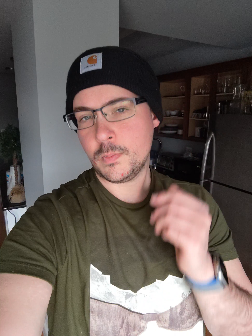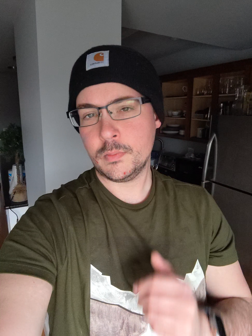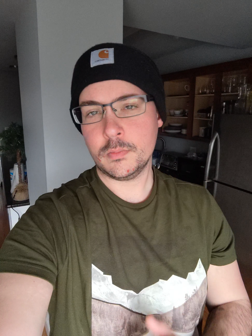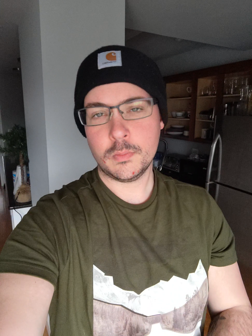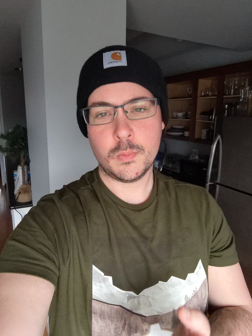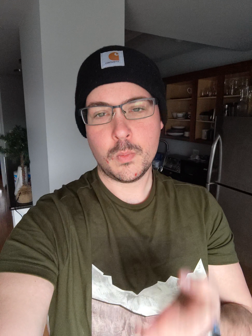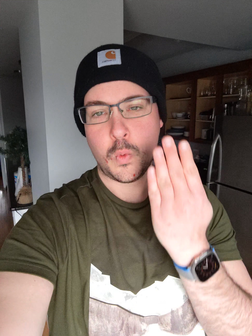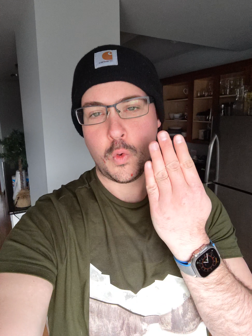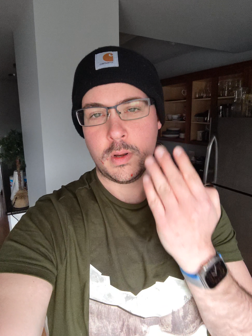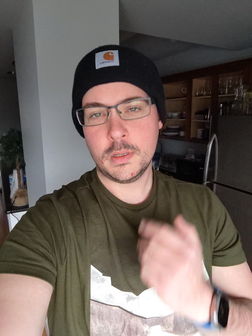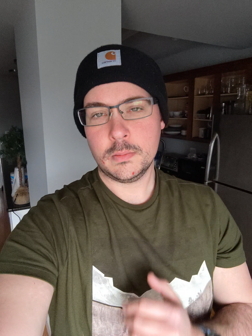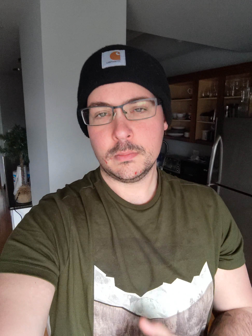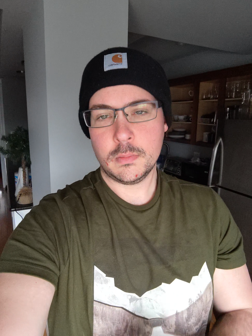morning